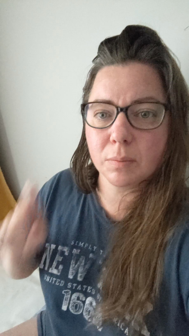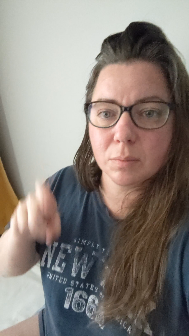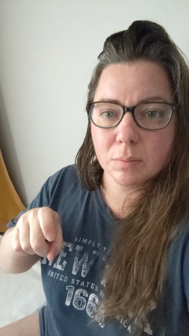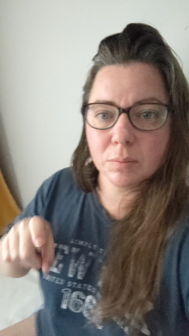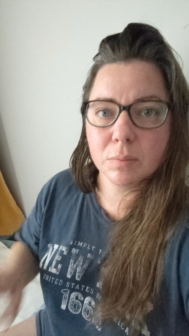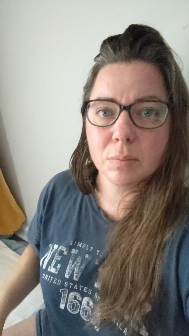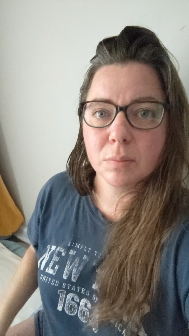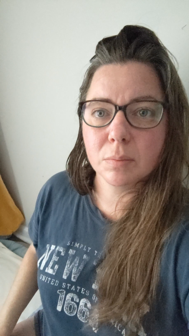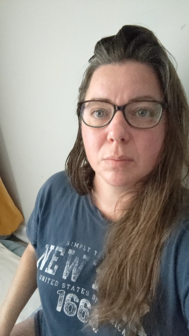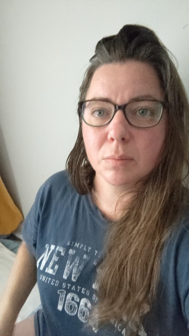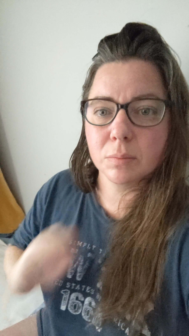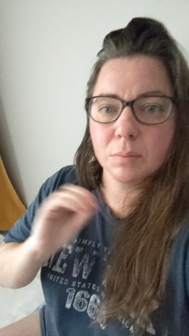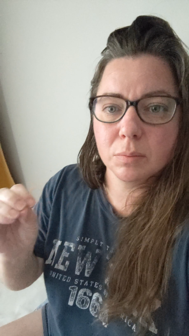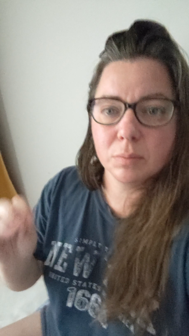none